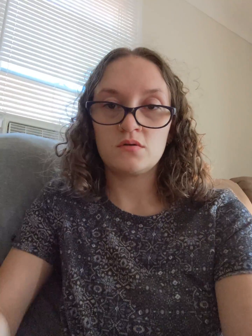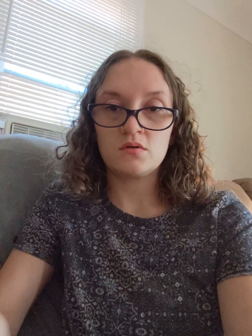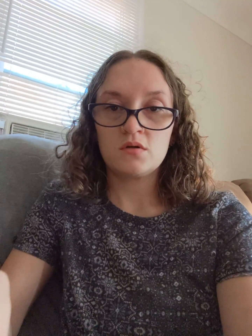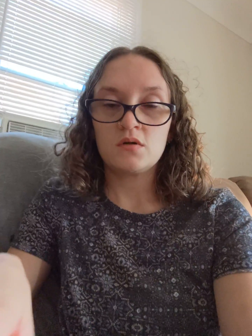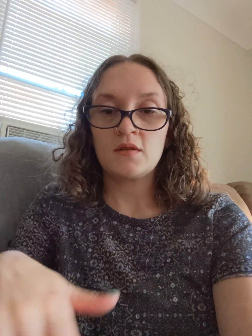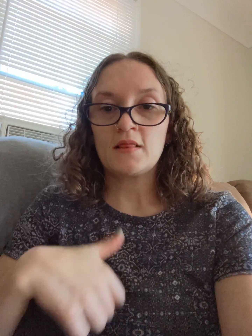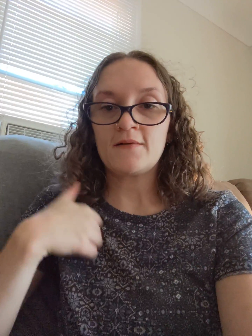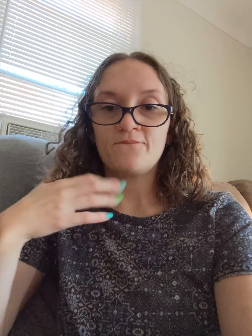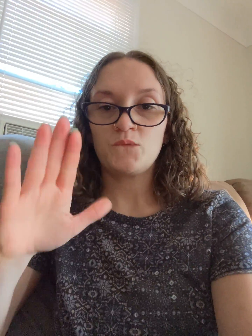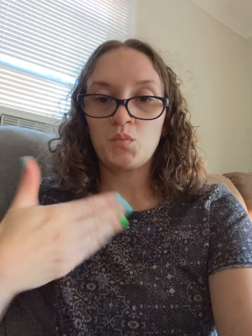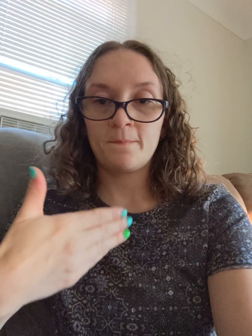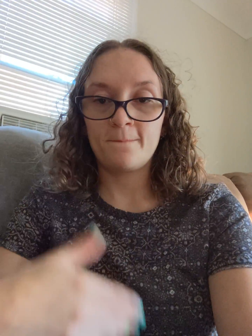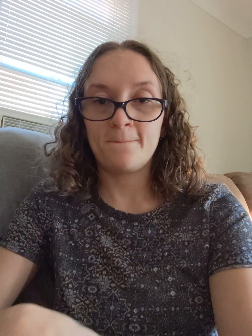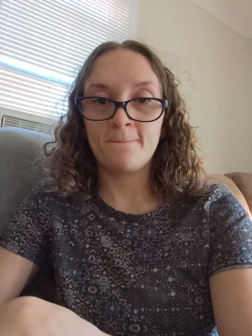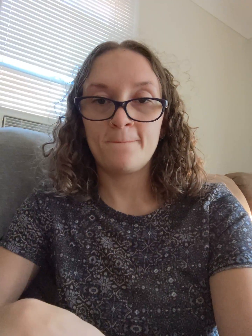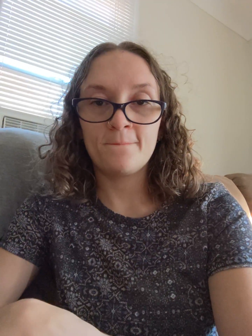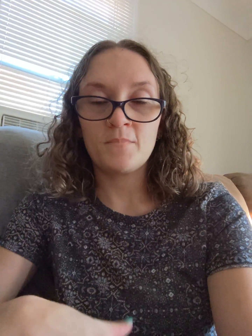living room